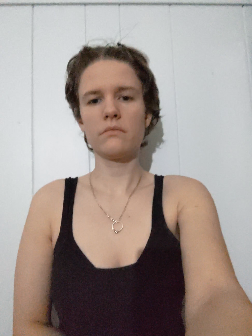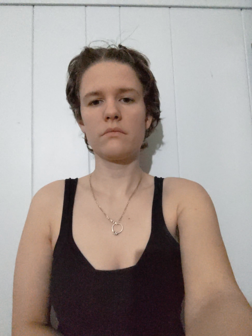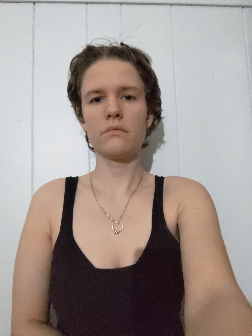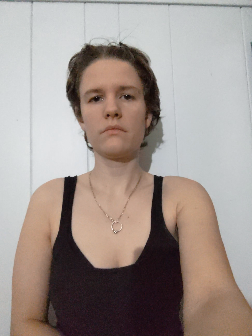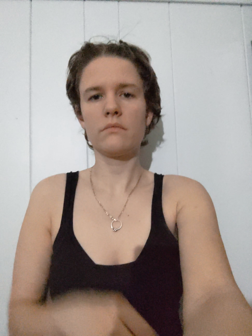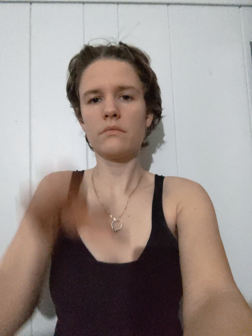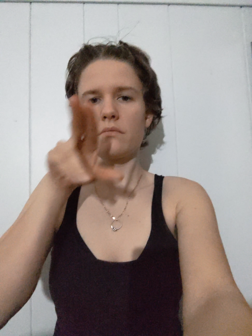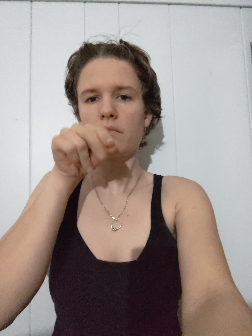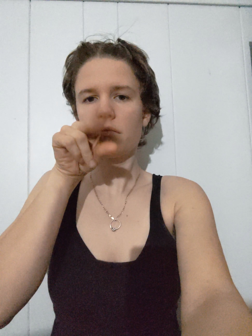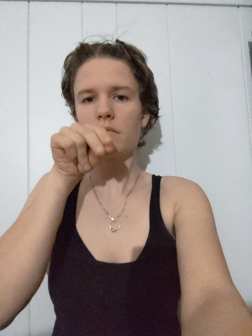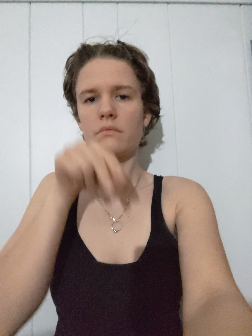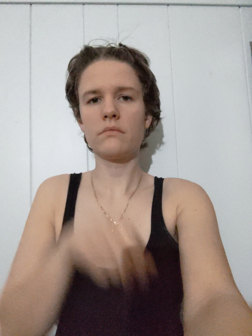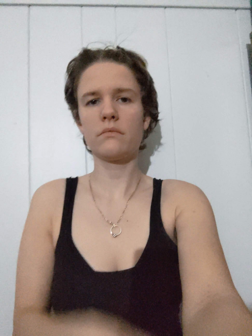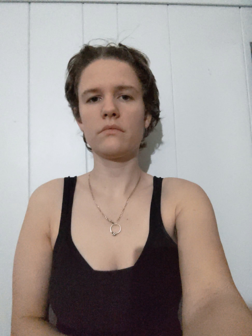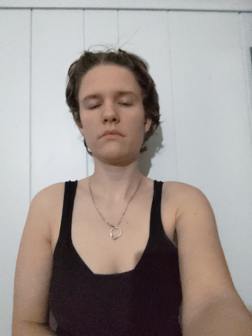duck